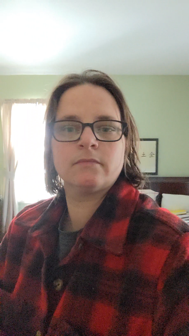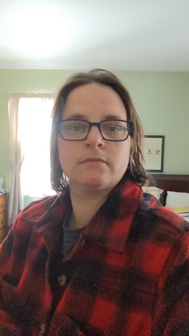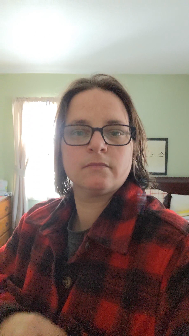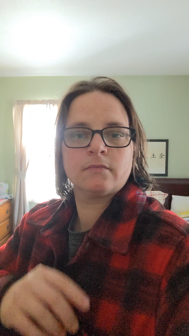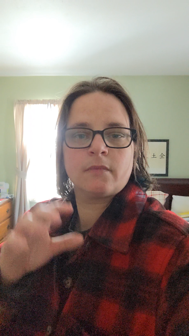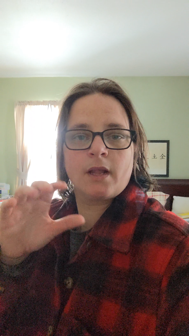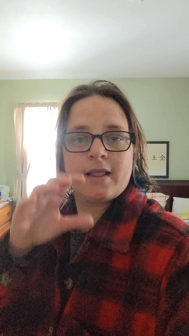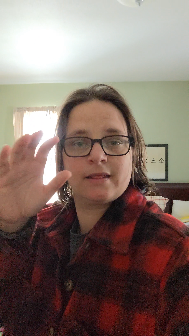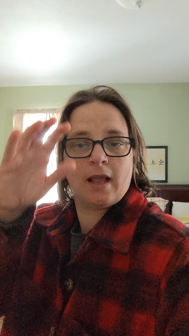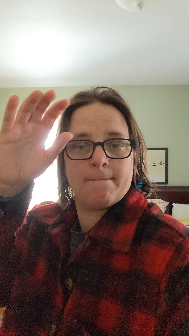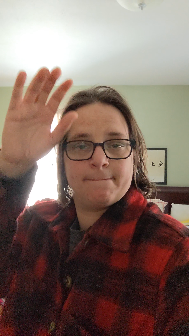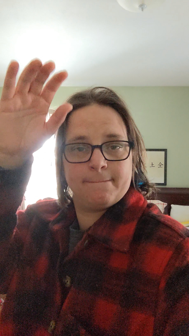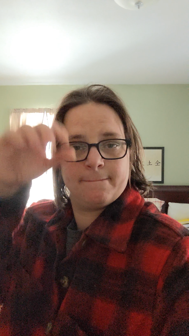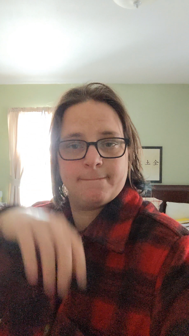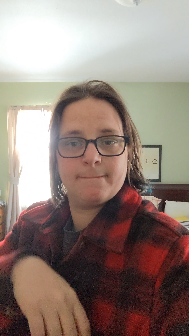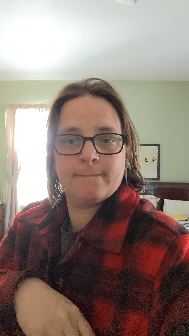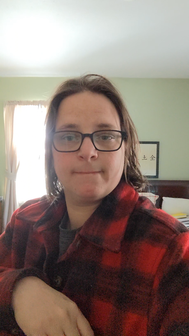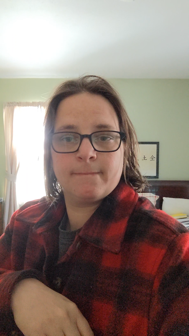climb